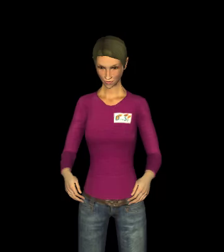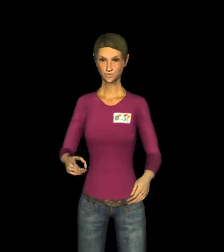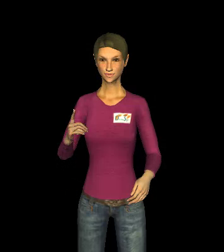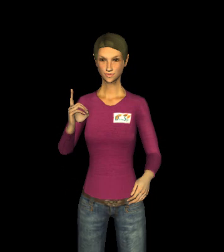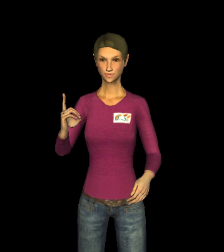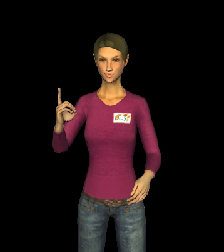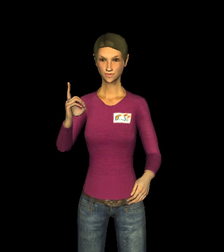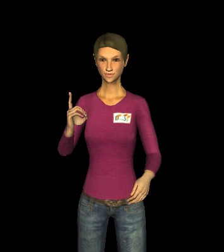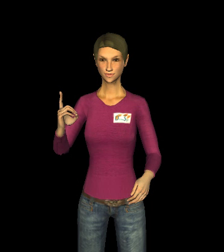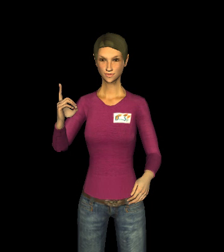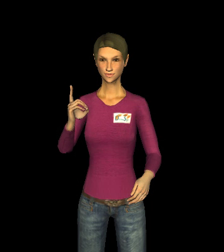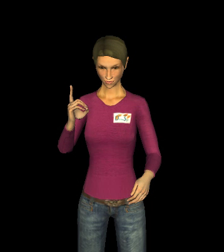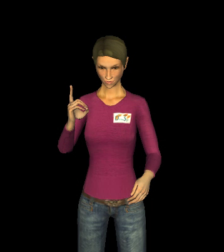الأحد